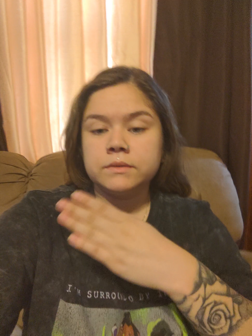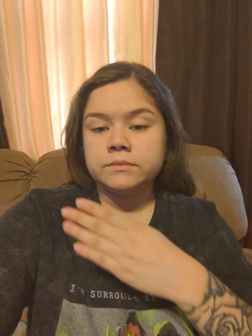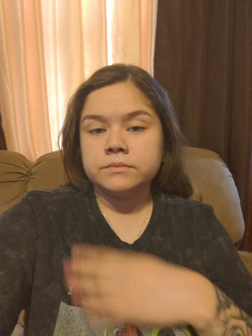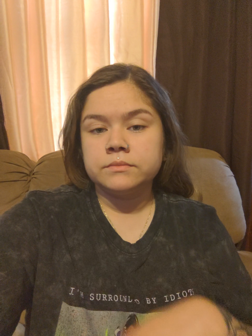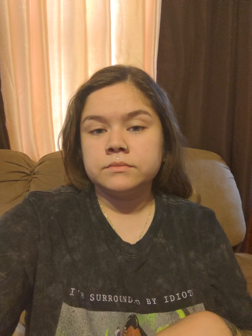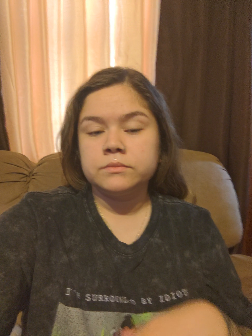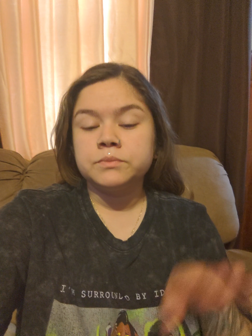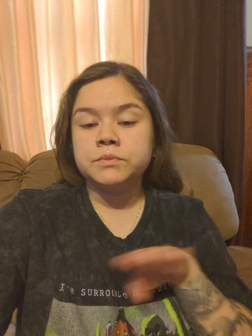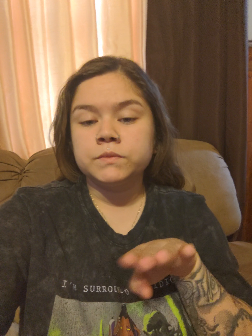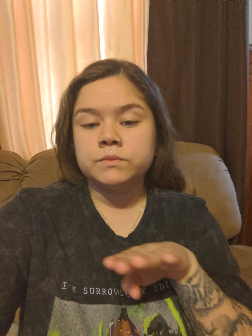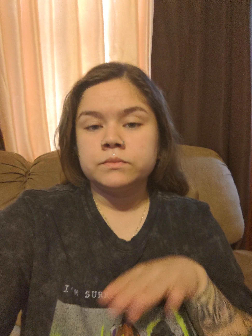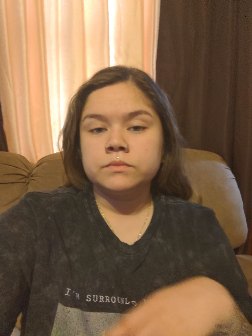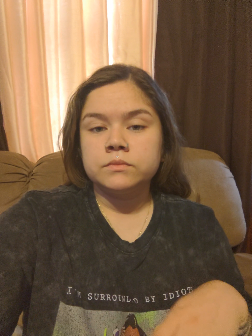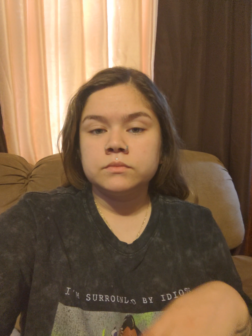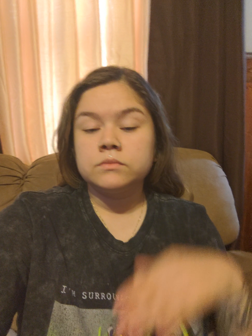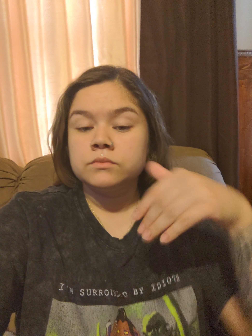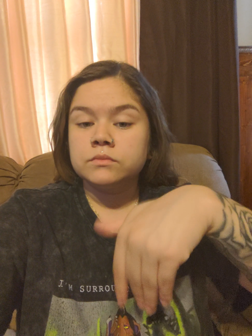boots